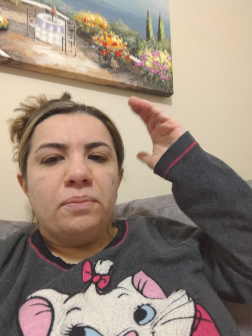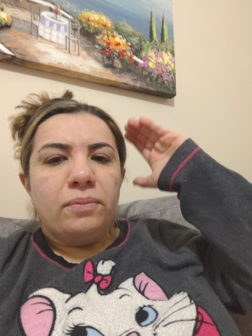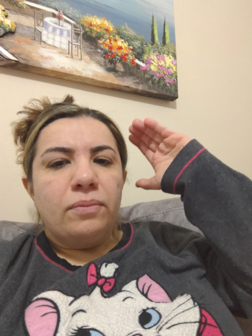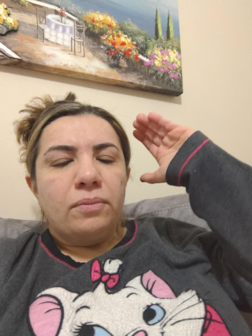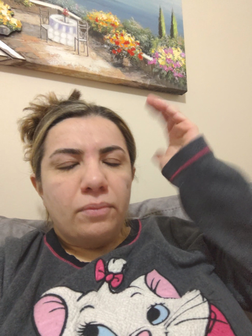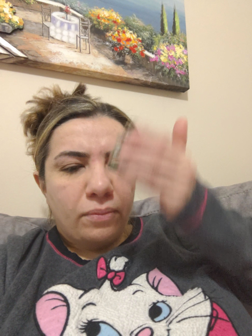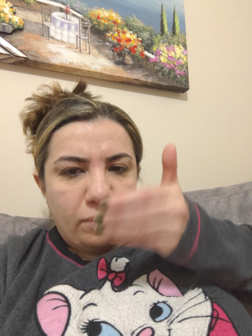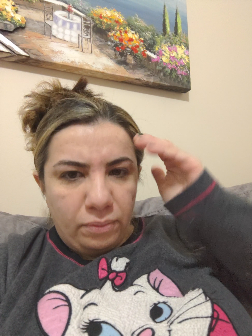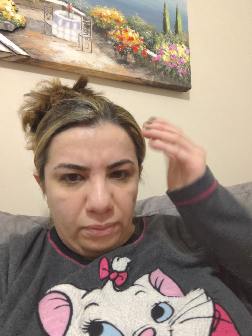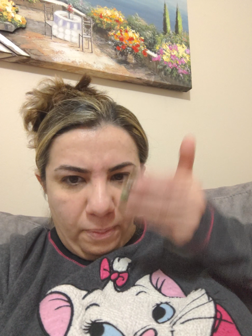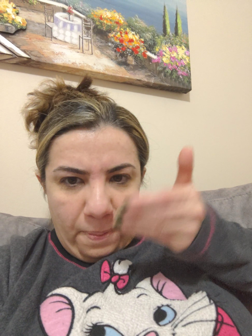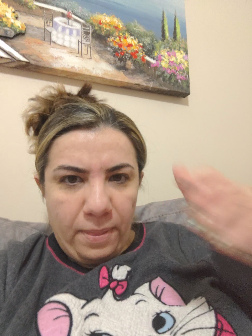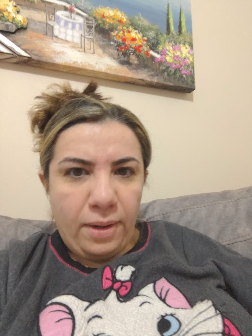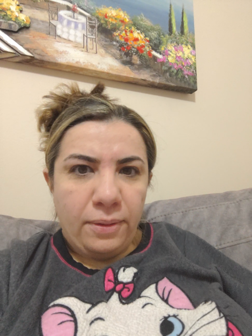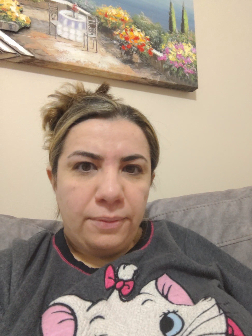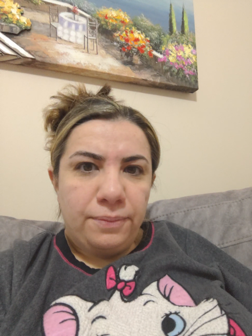sleepy